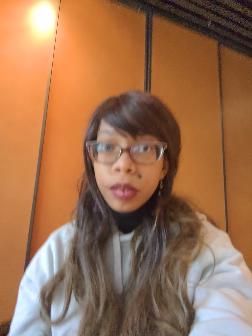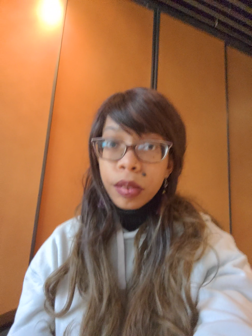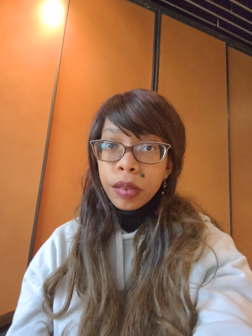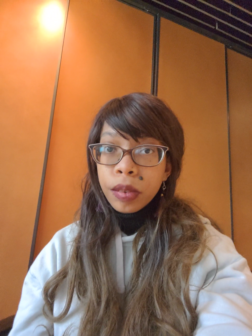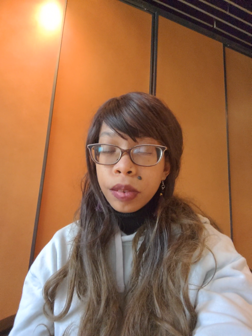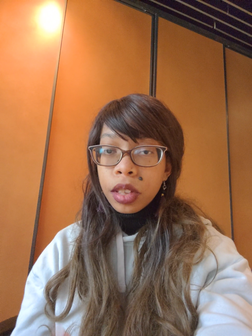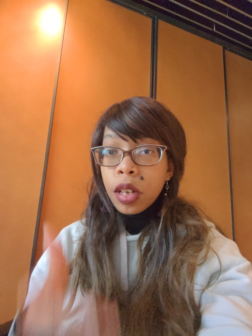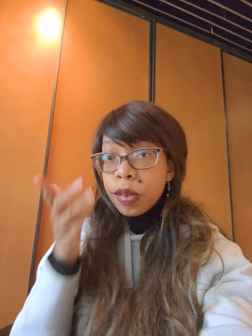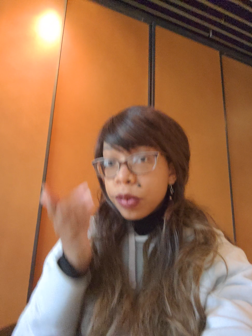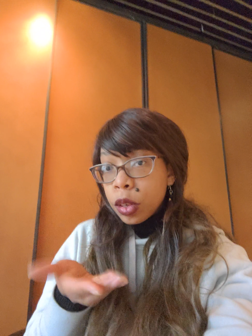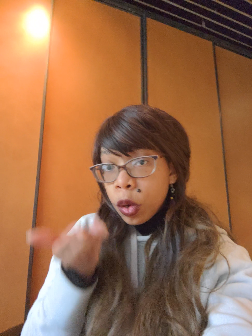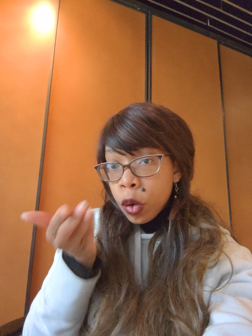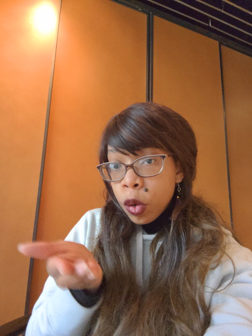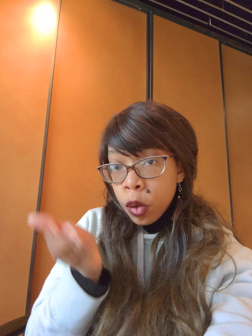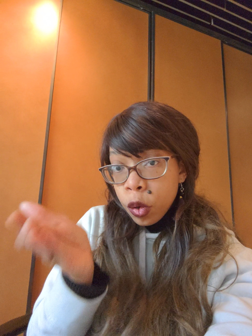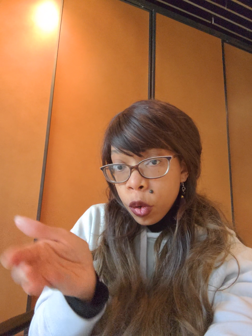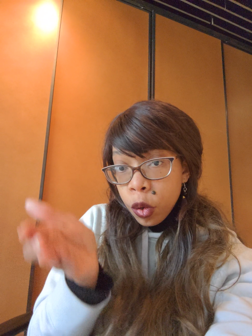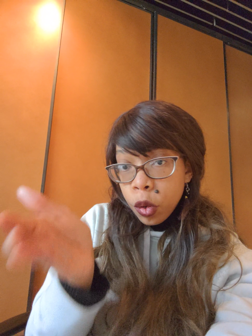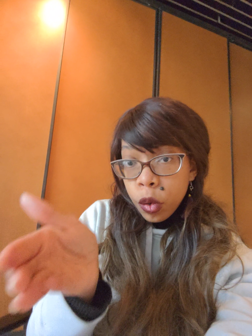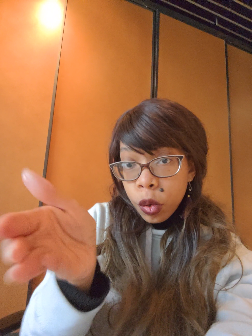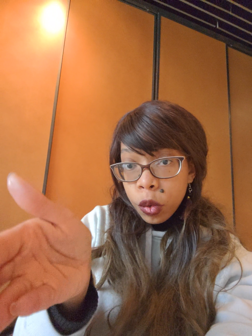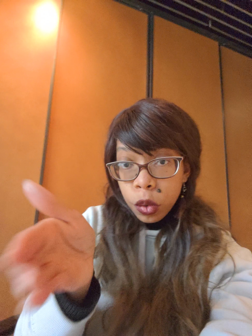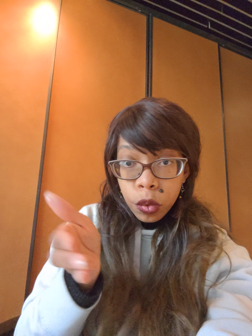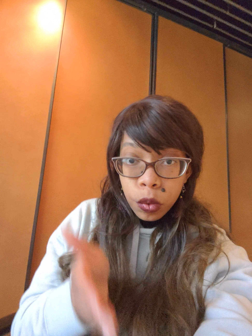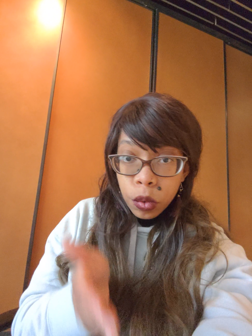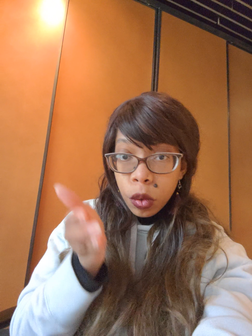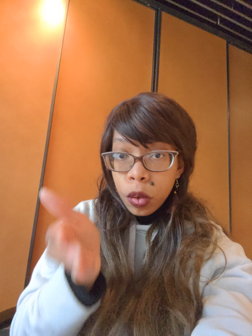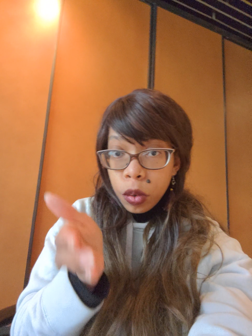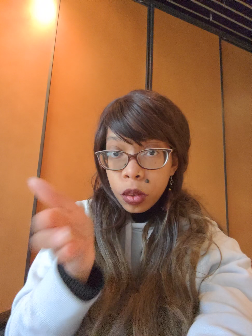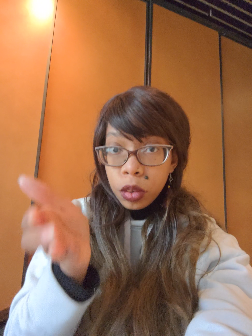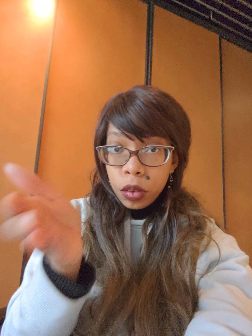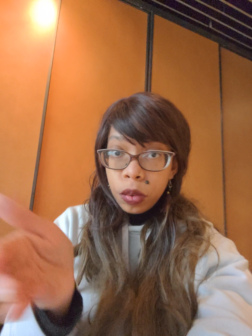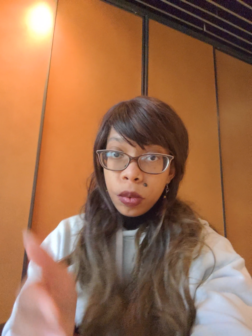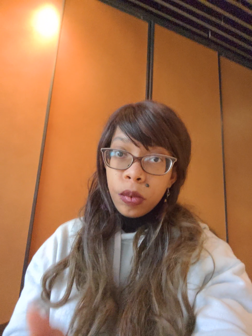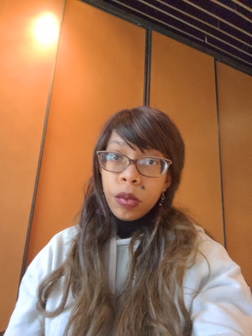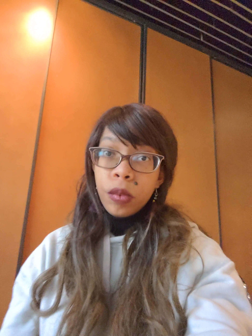boat